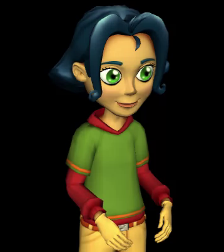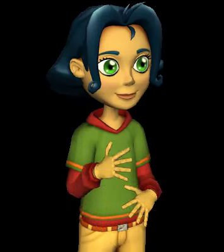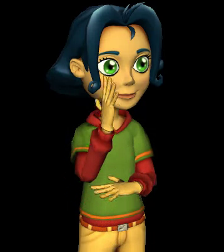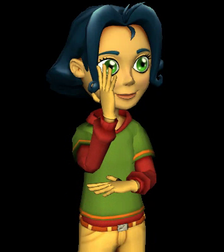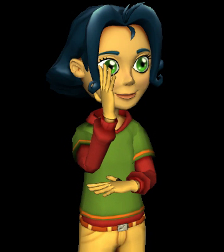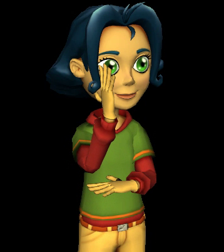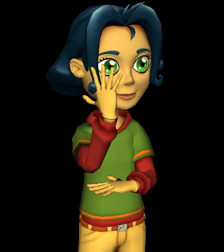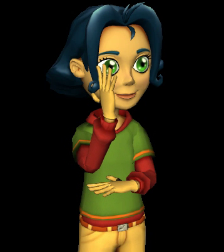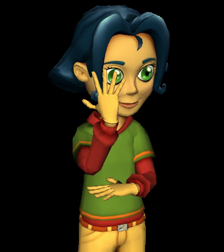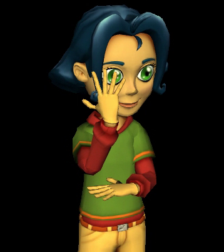شجرة